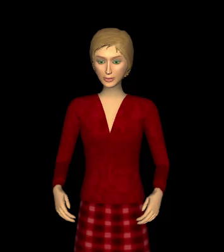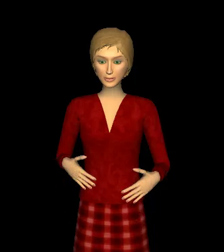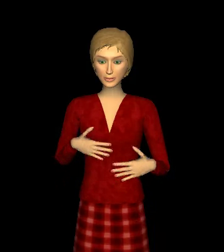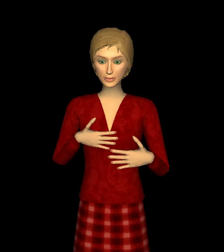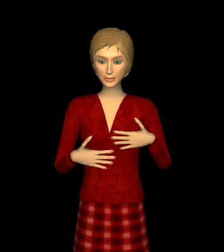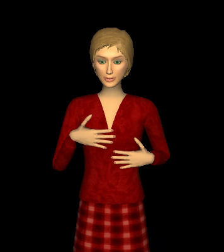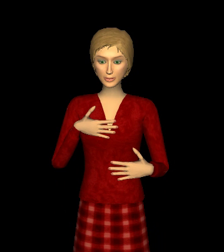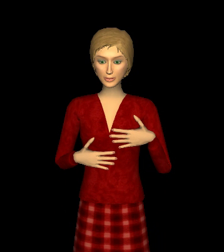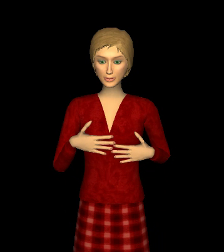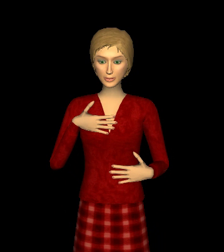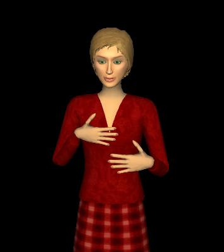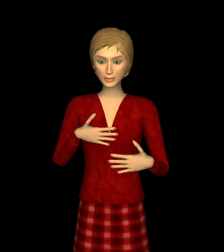متعب